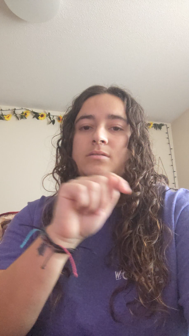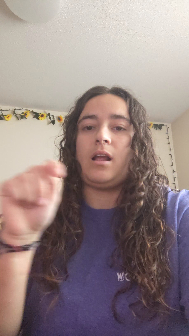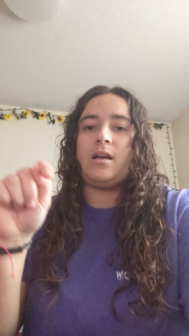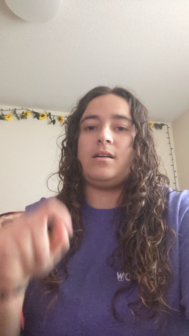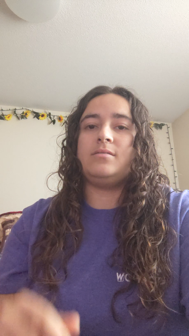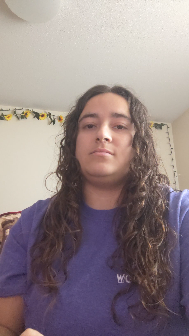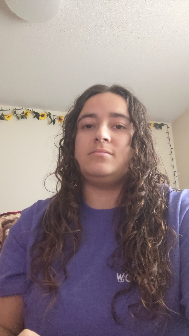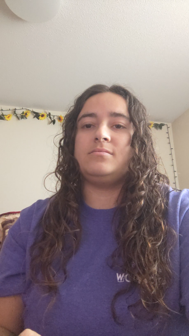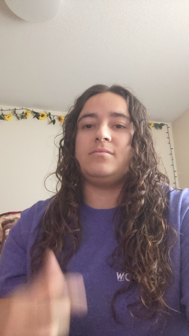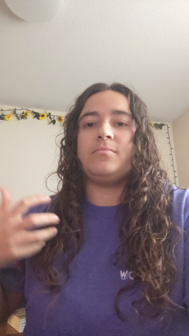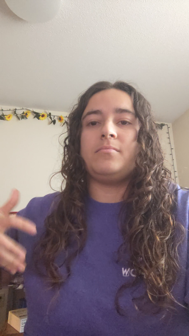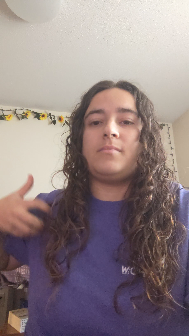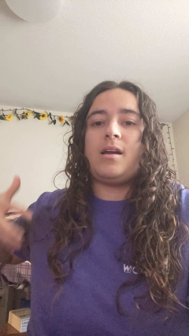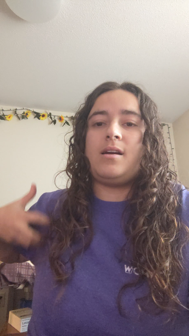monkey